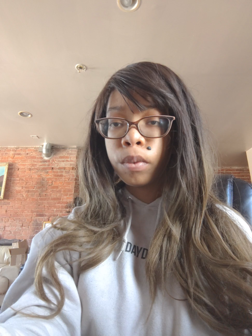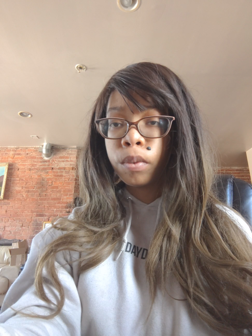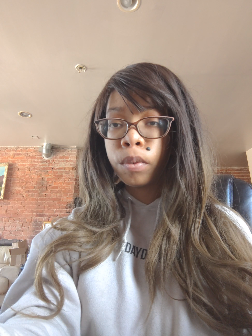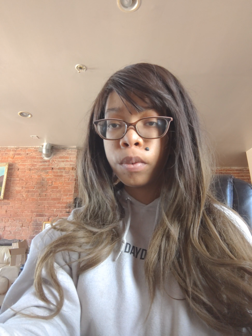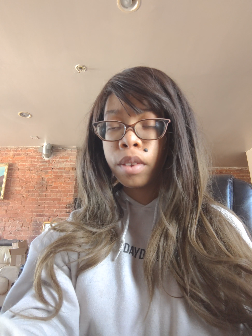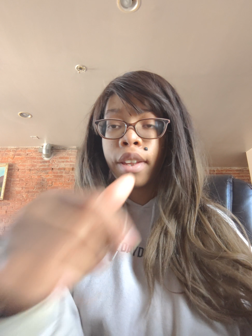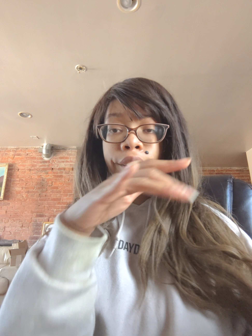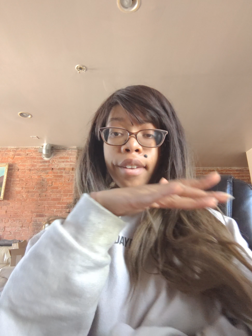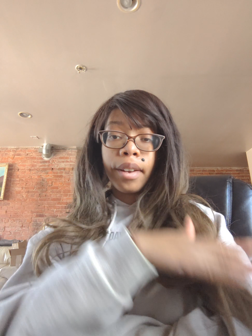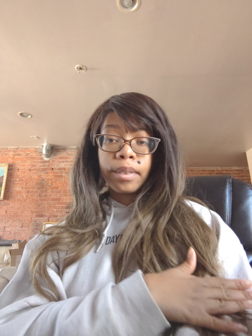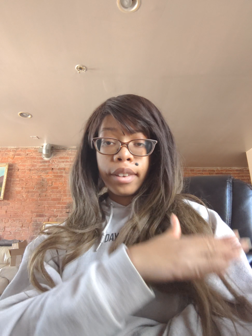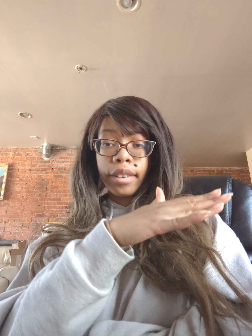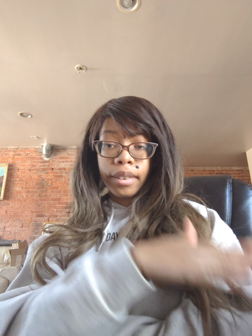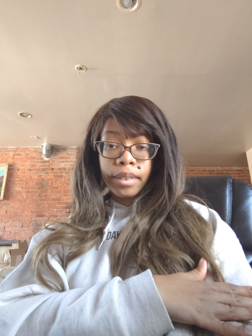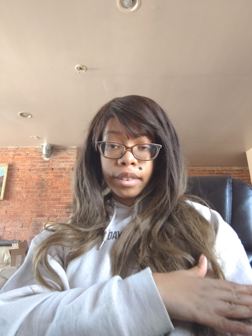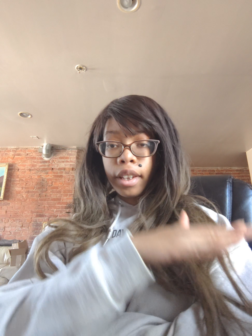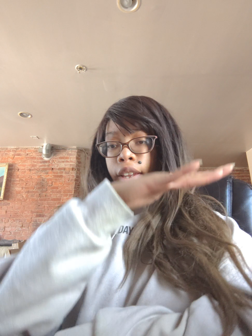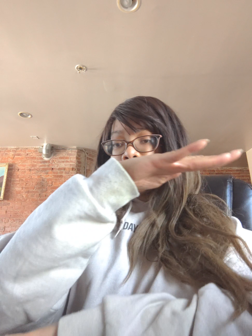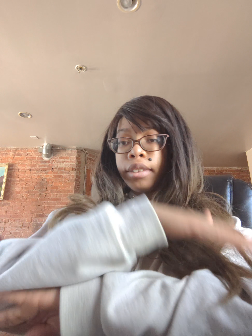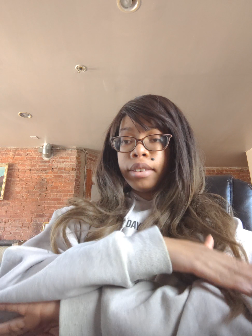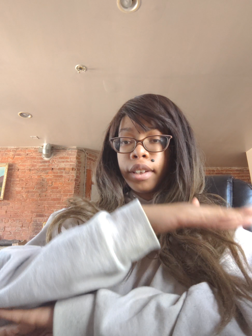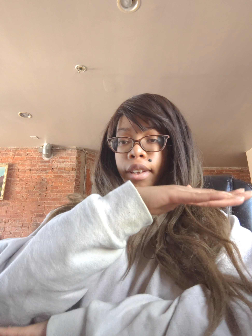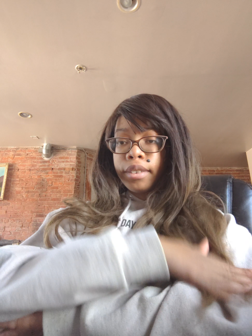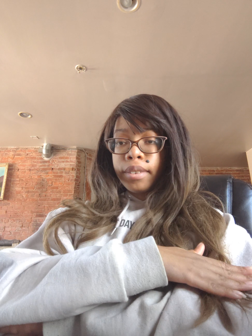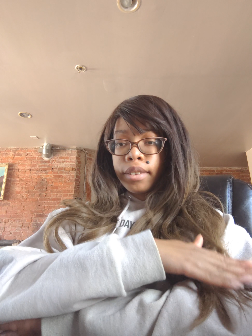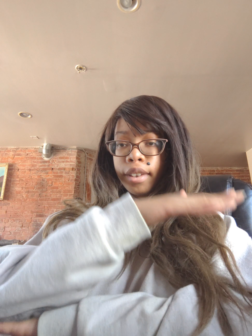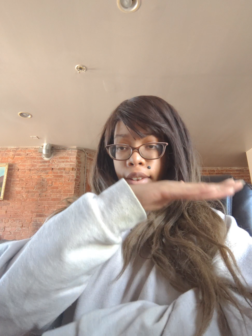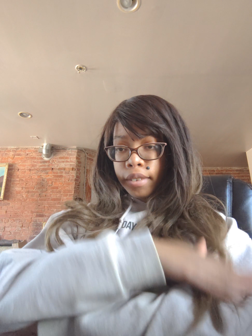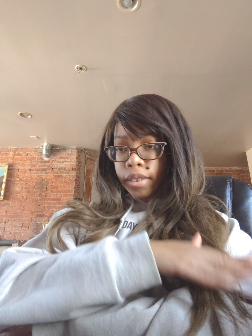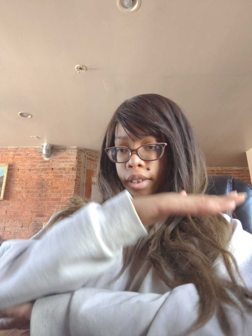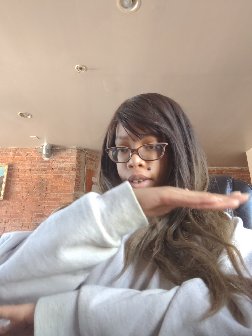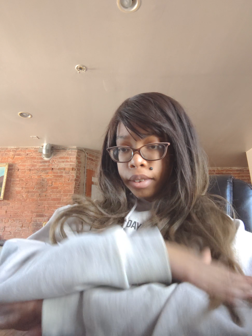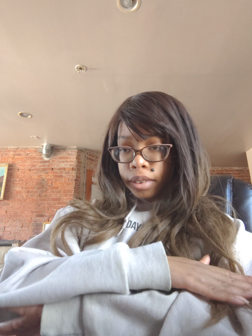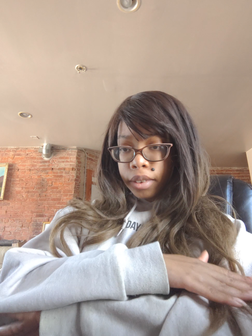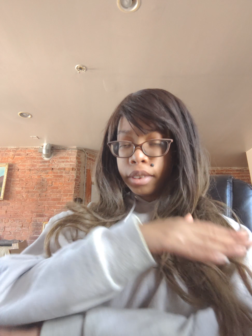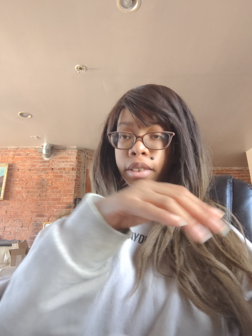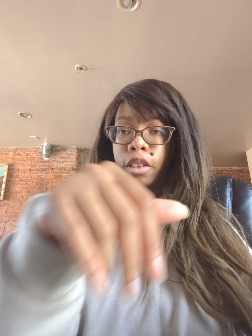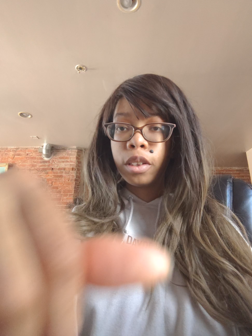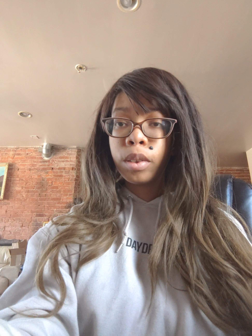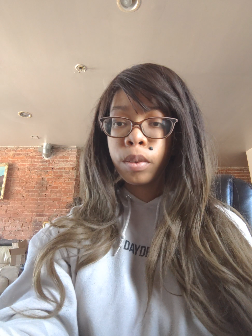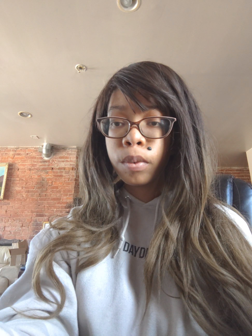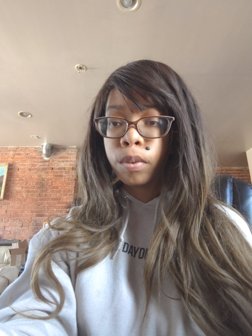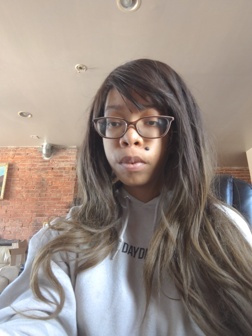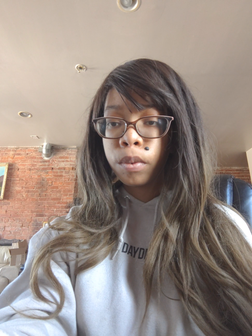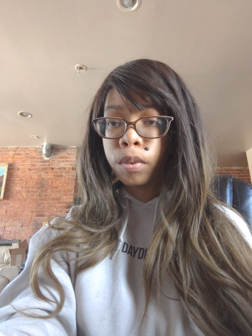table